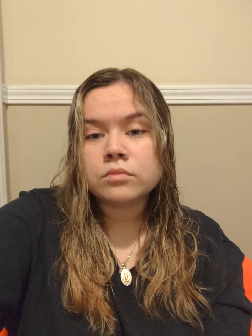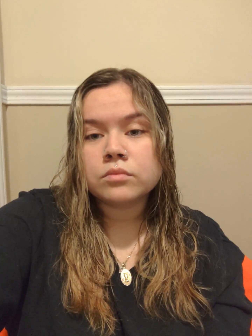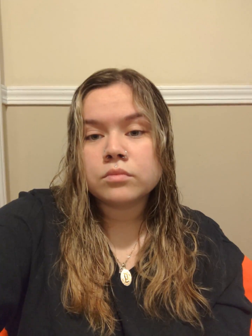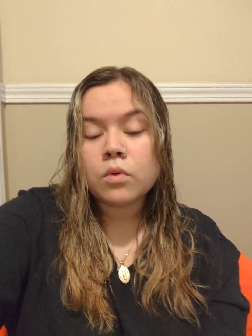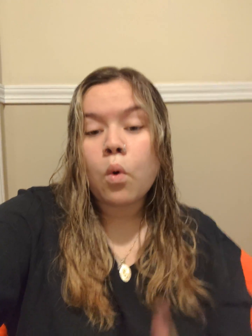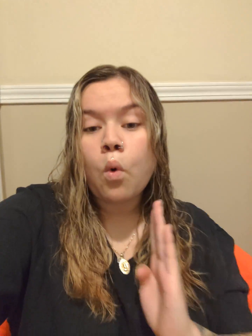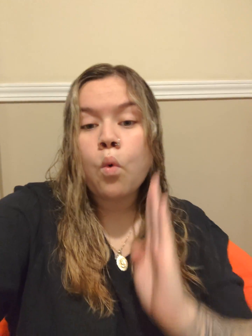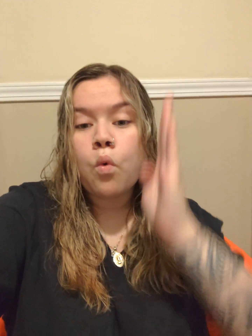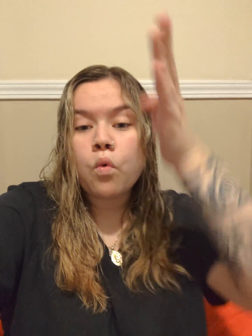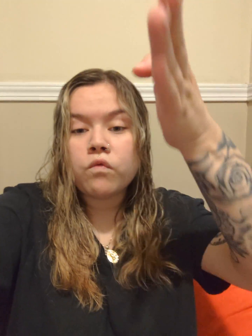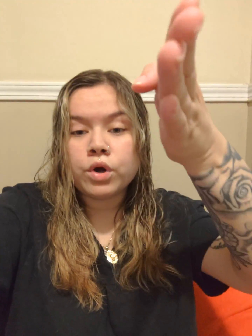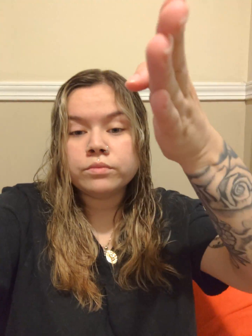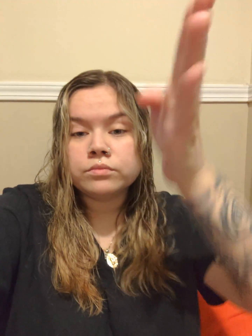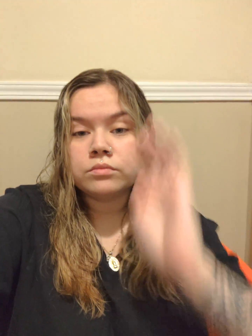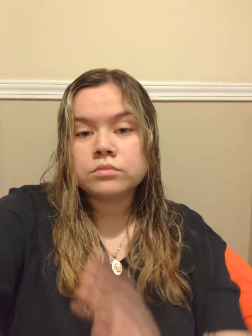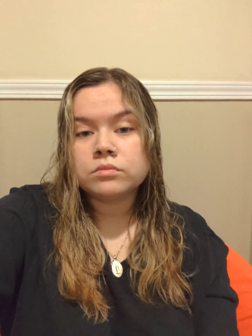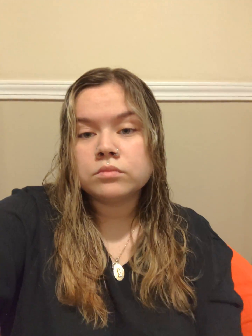over